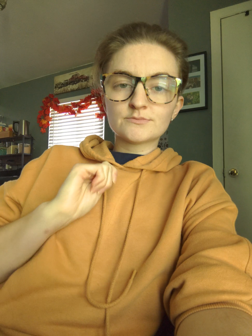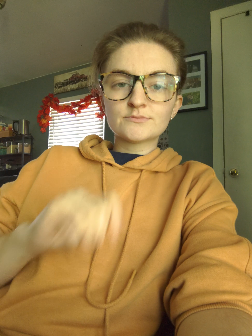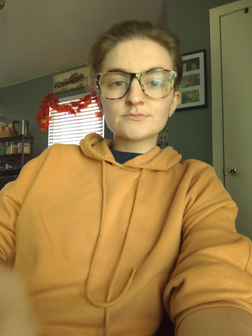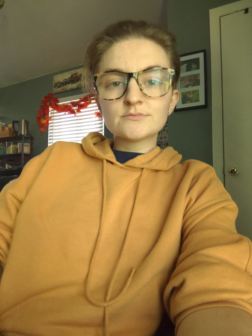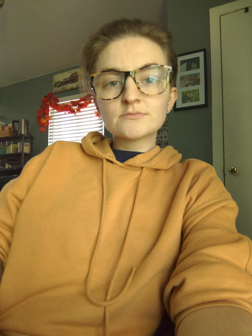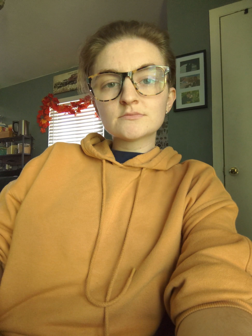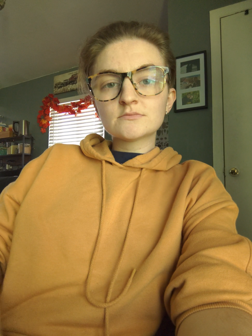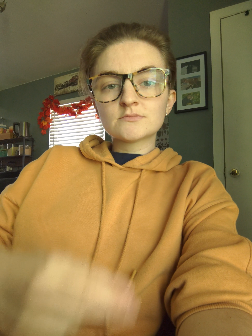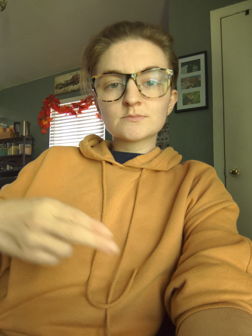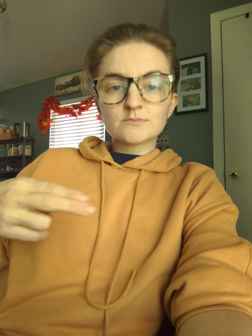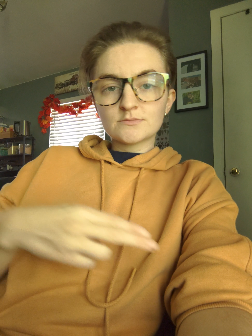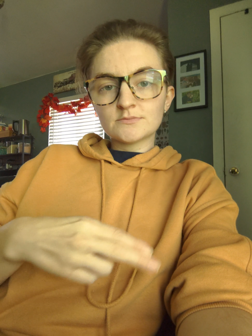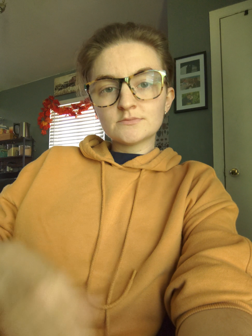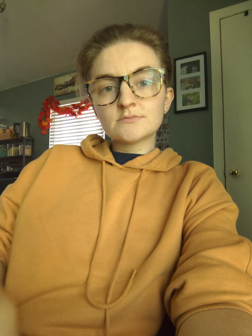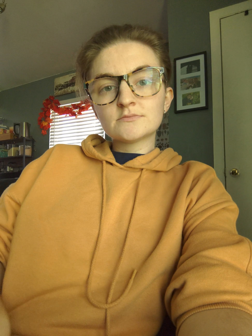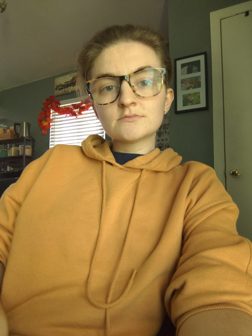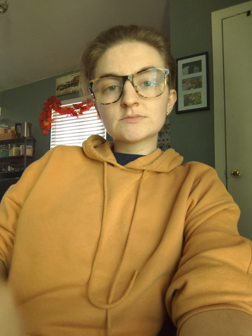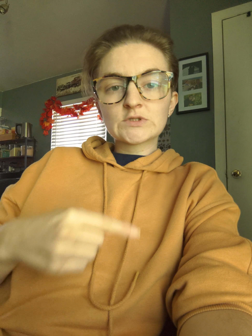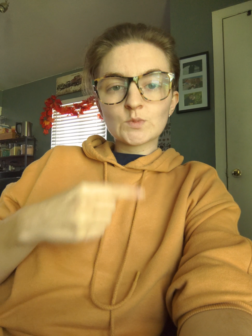belt